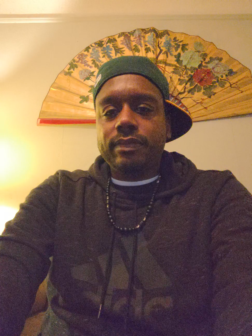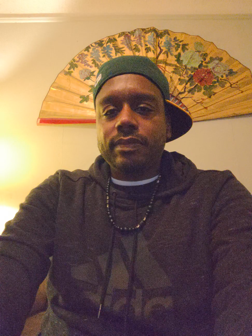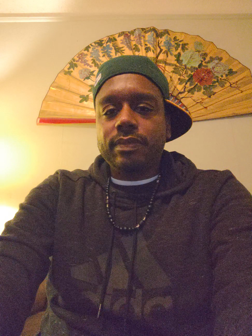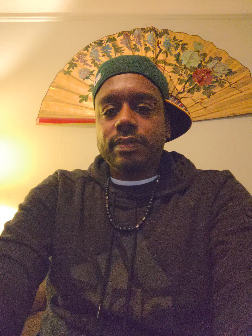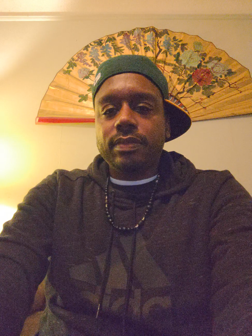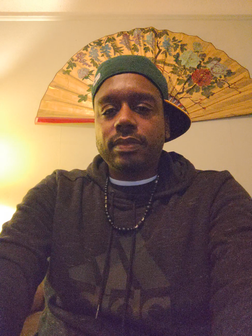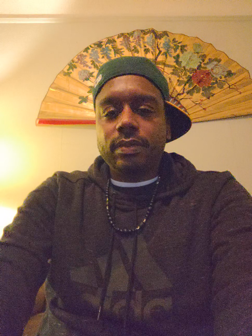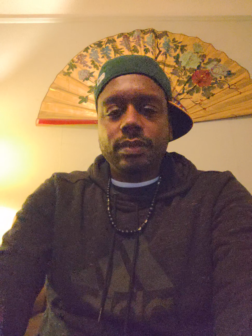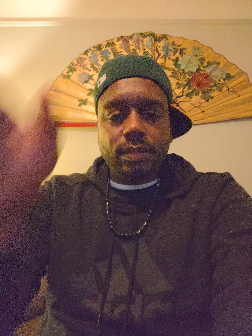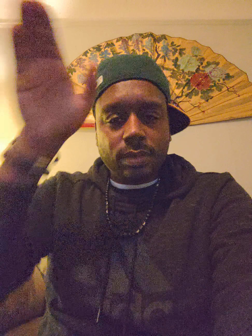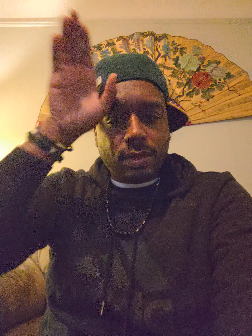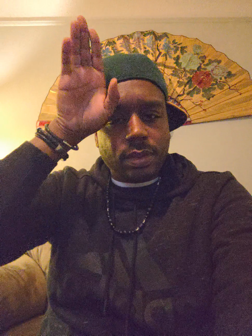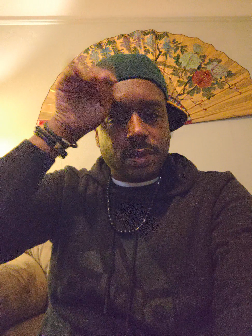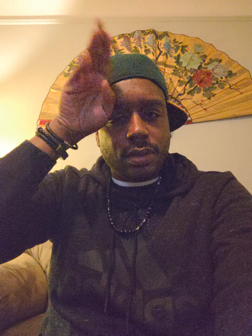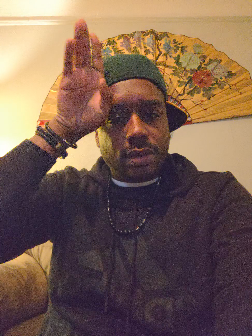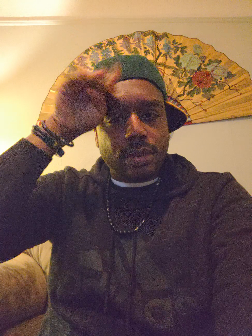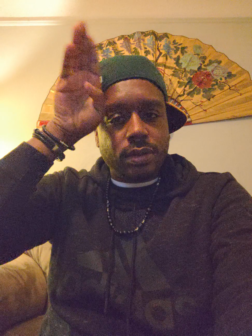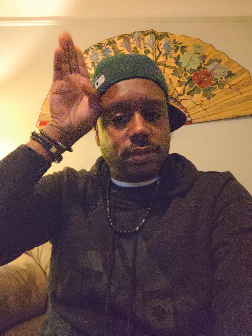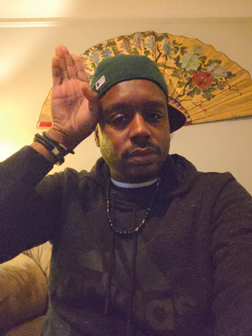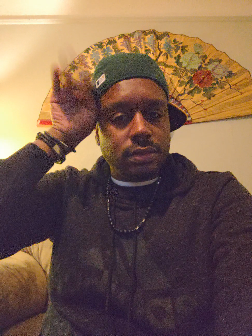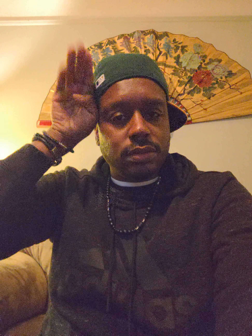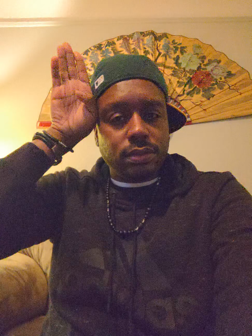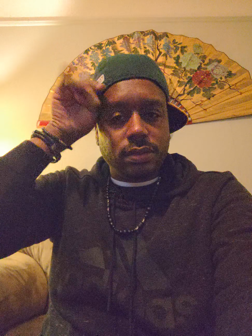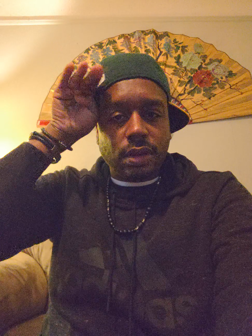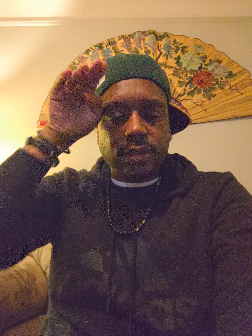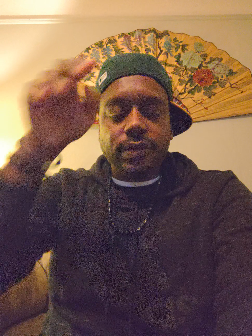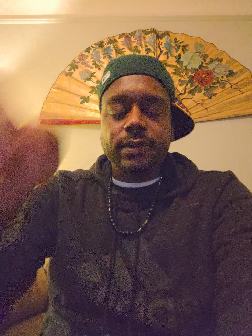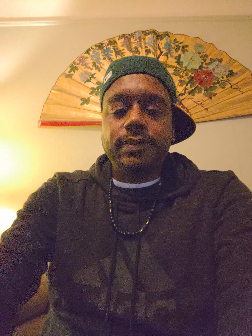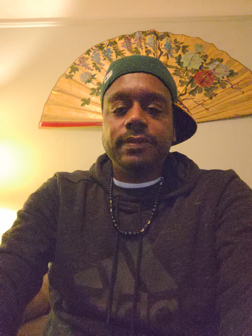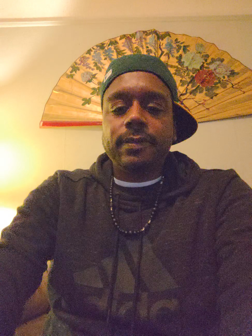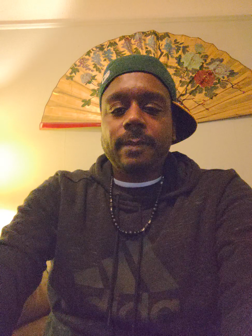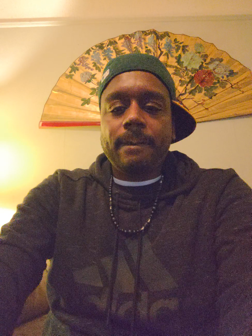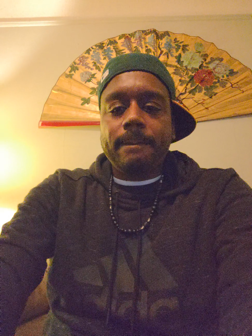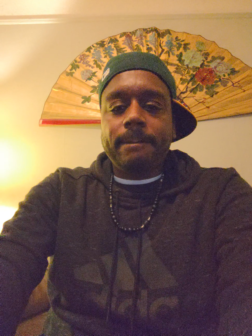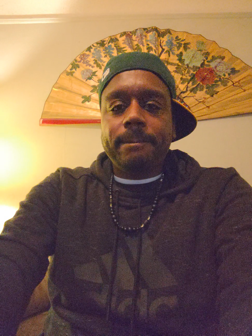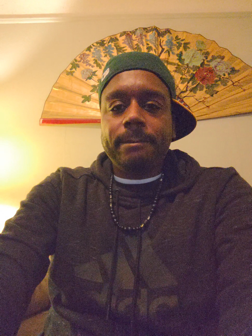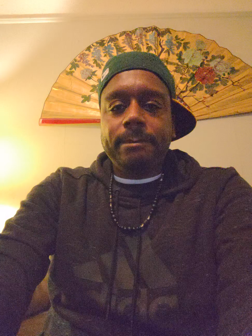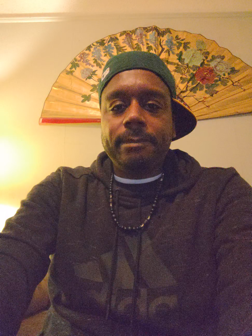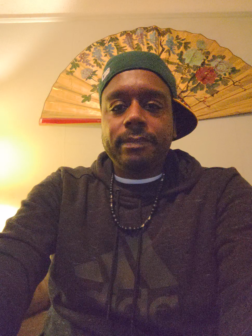donkey